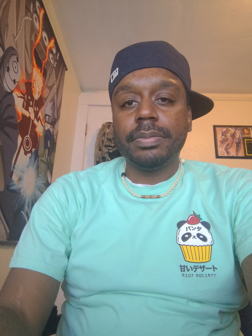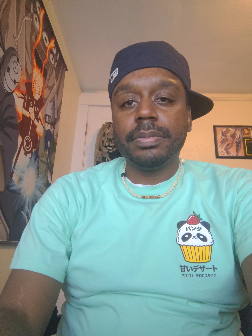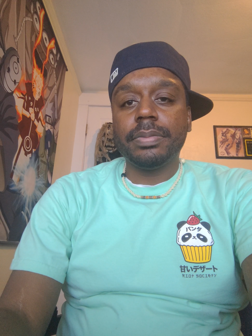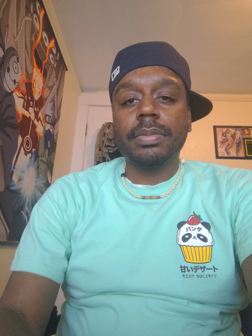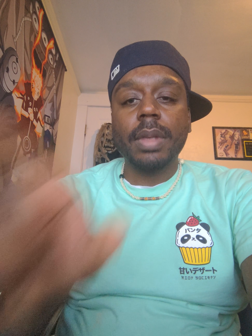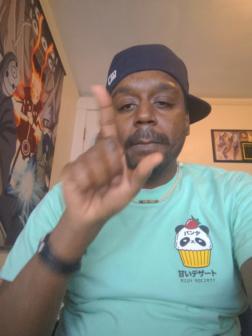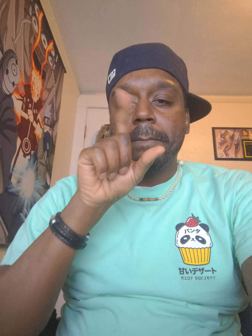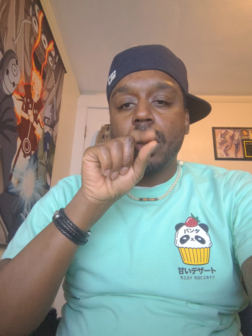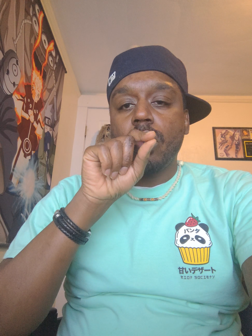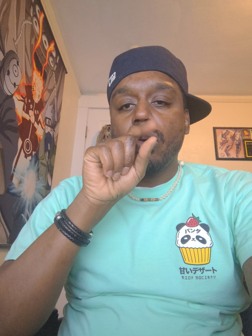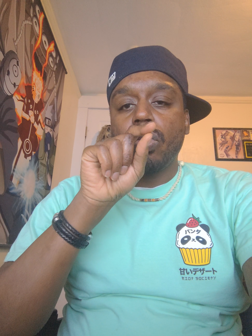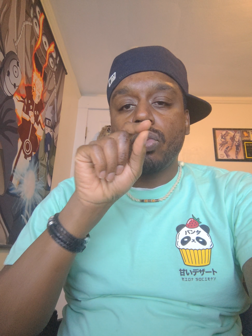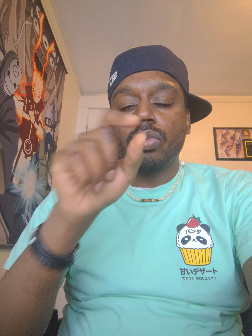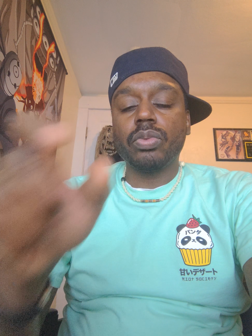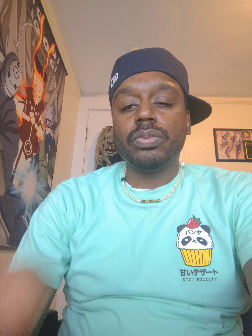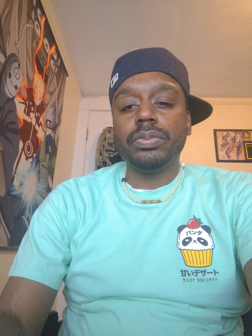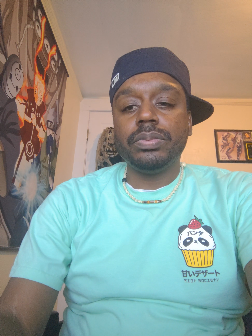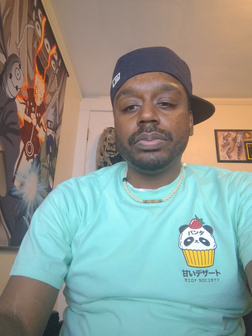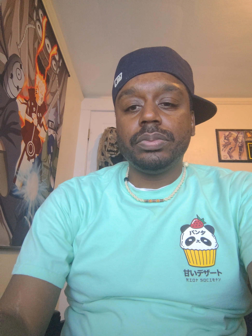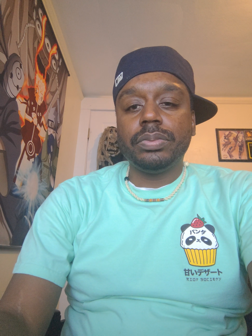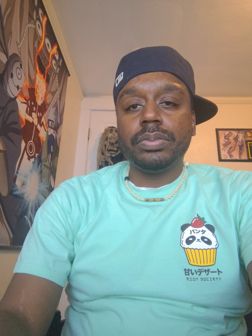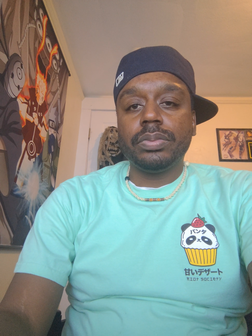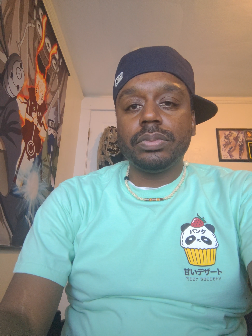bird